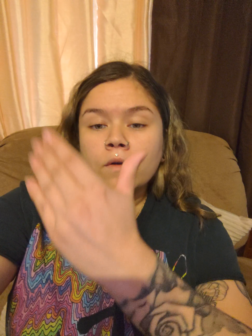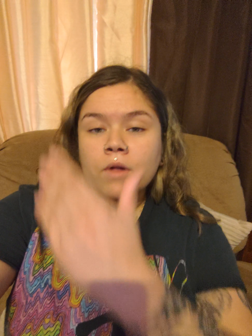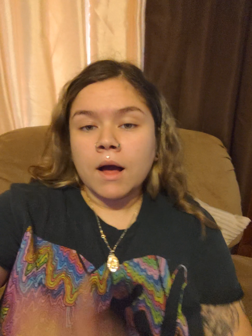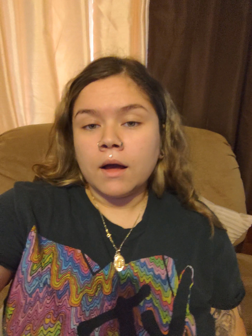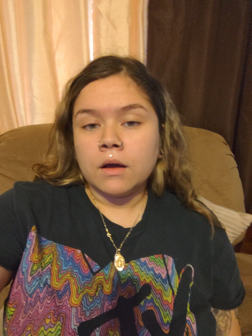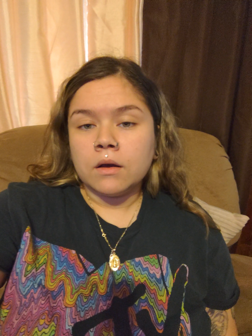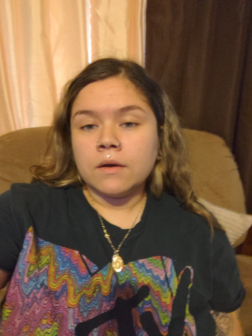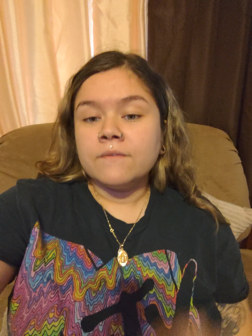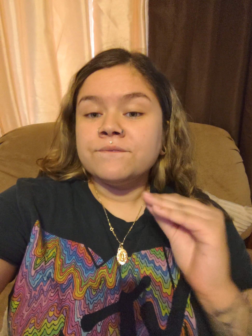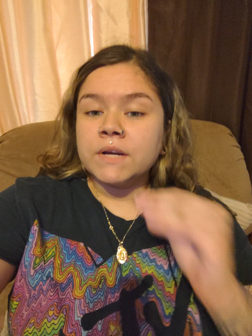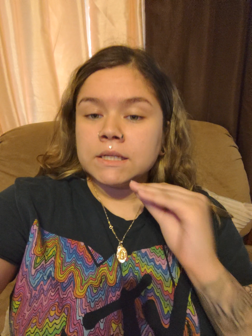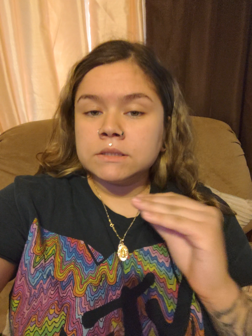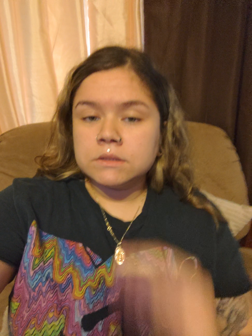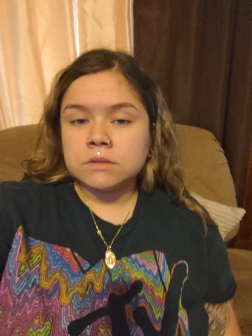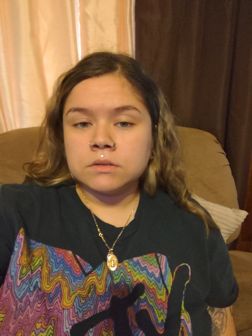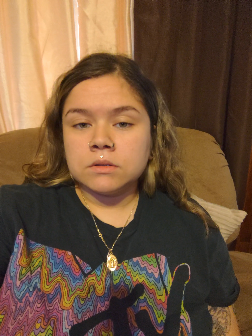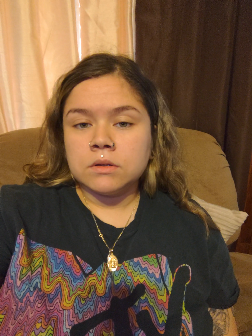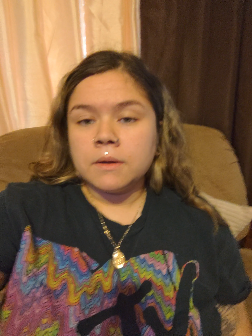fix